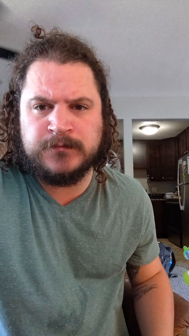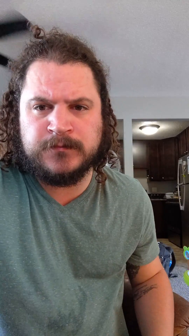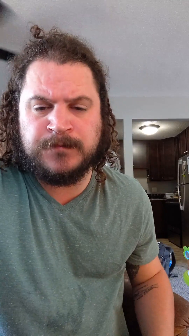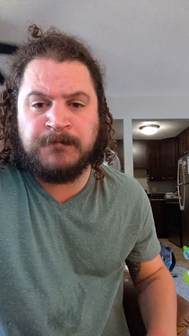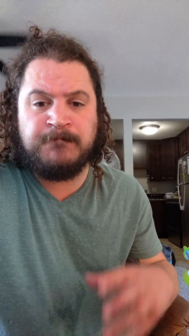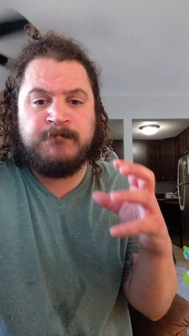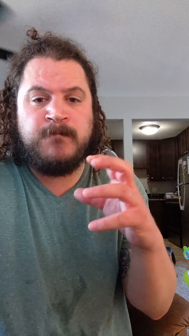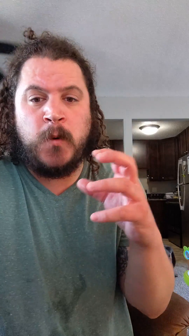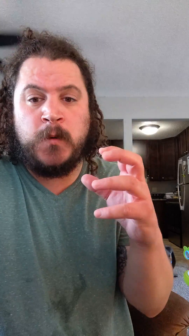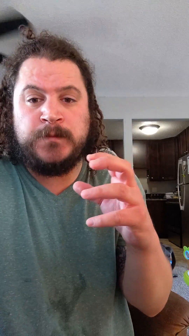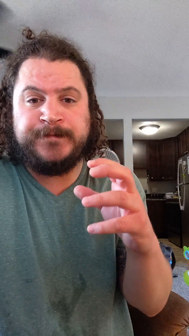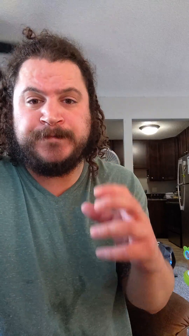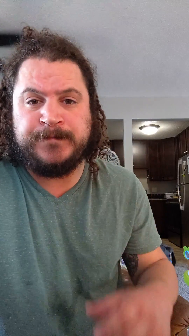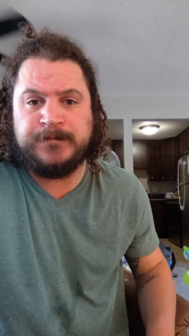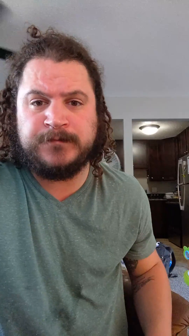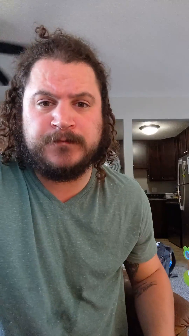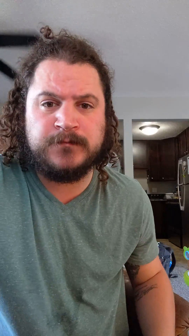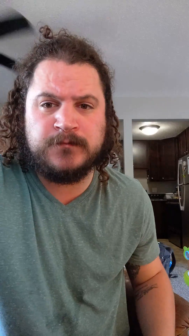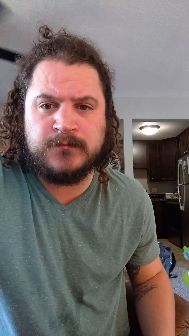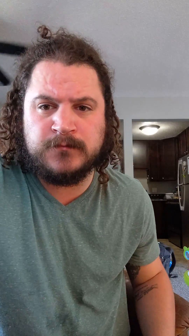ball